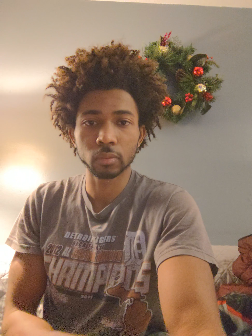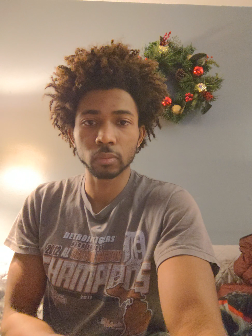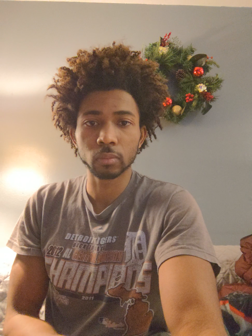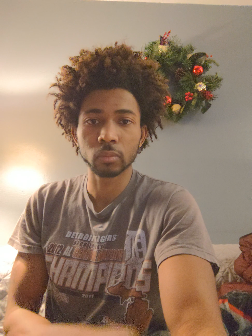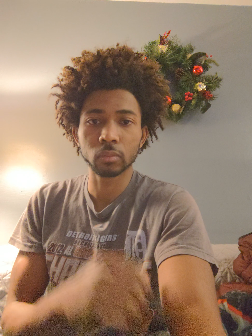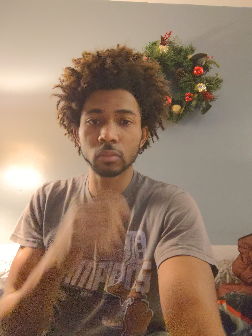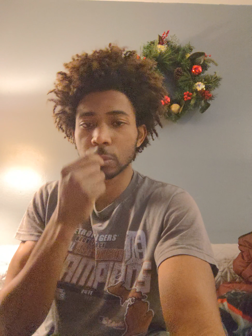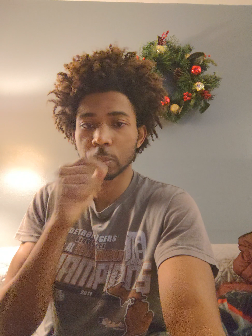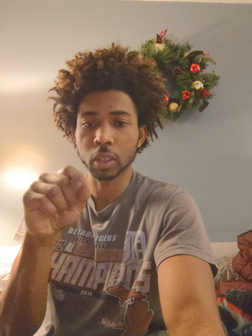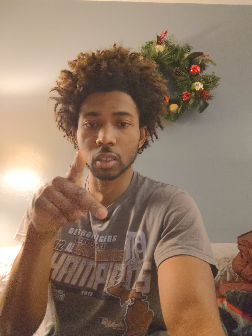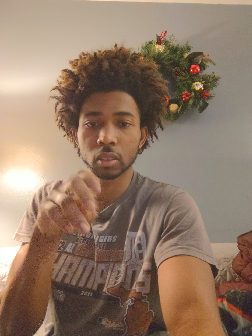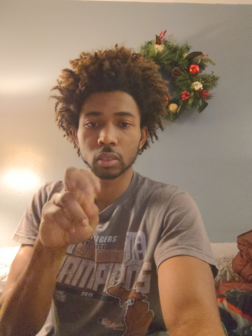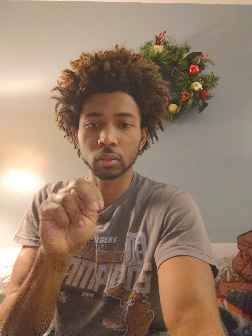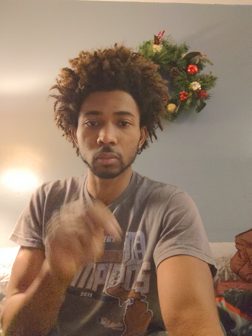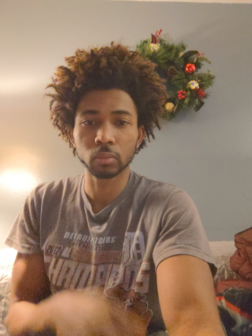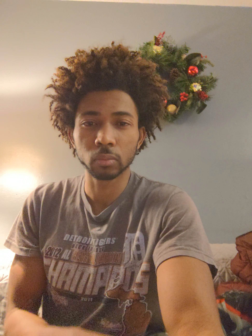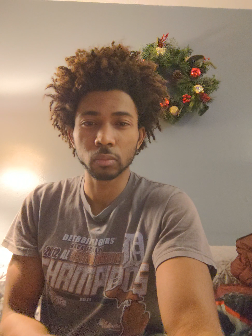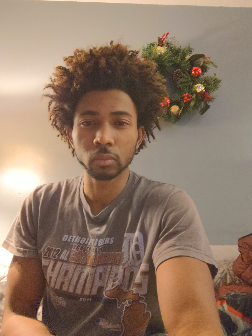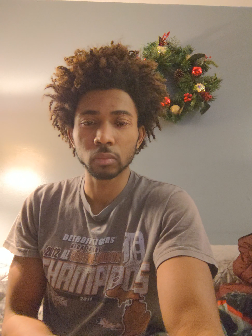pen